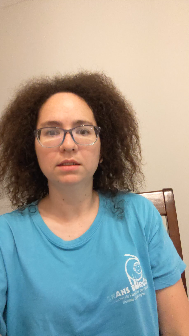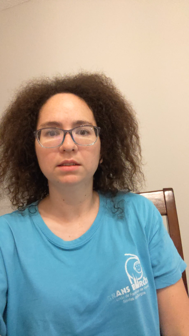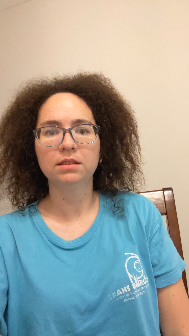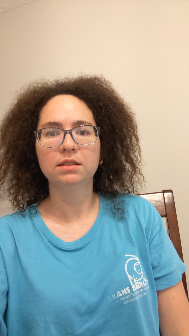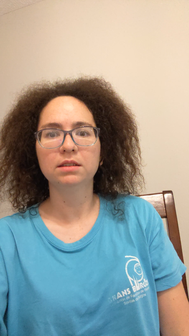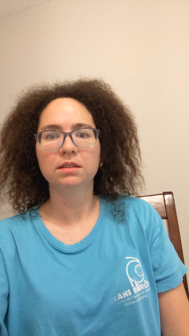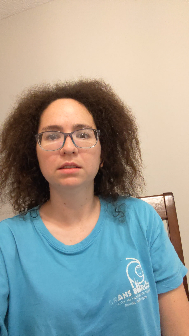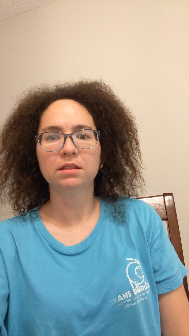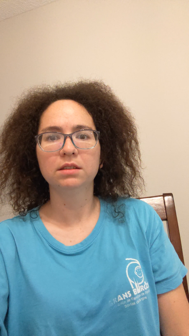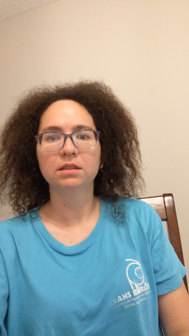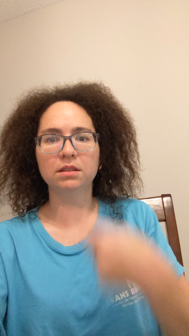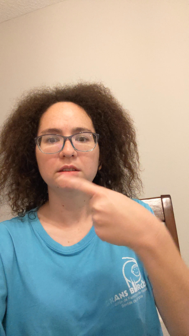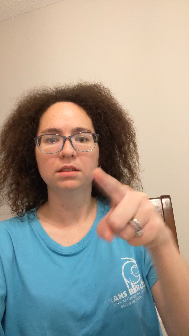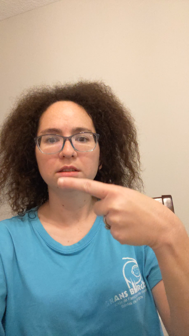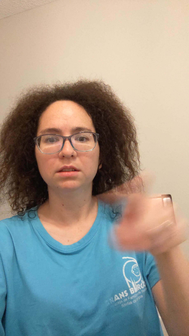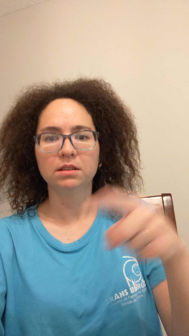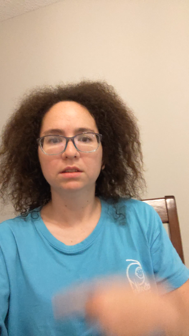knife